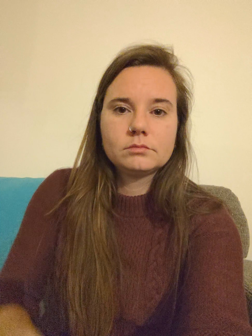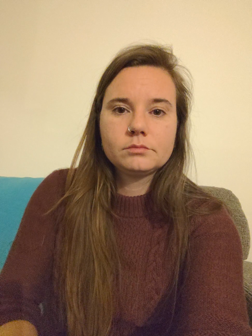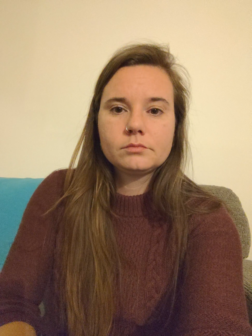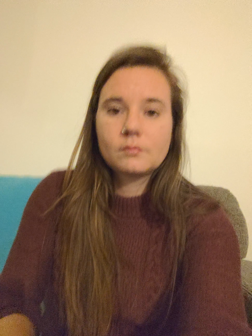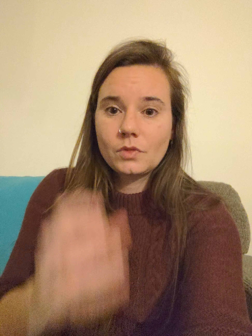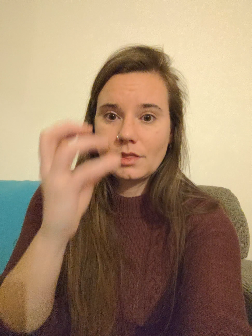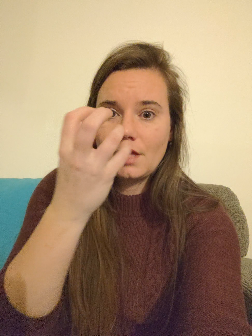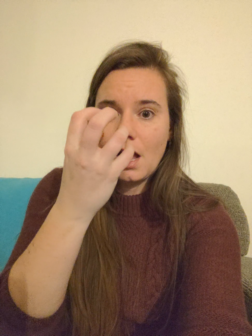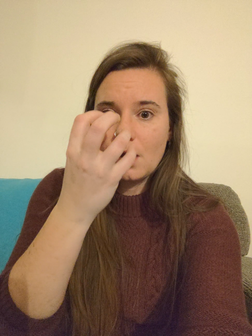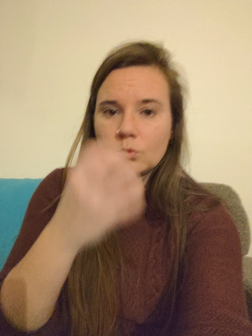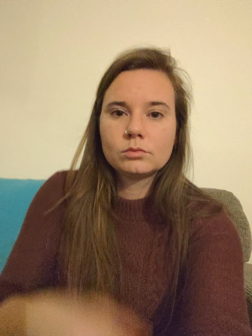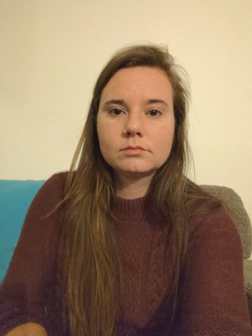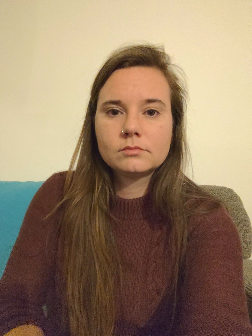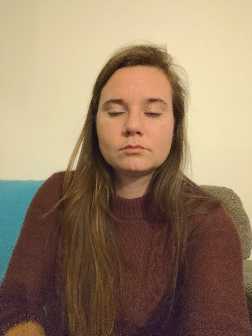clown